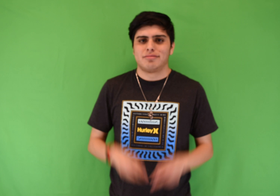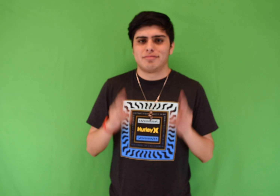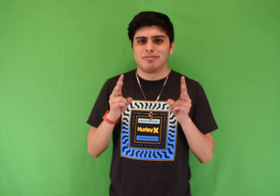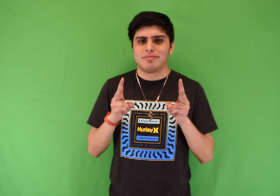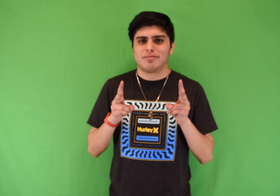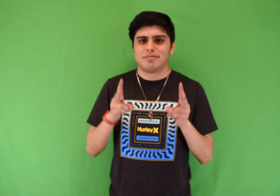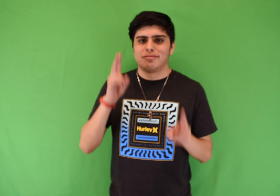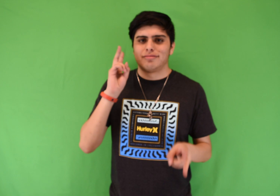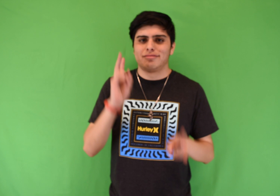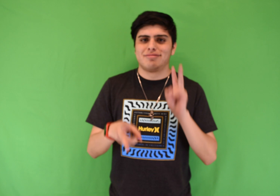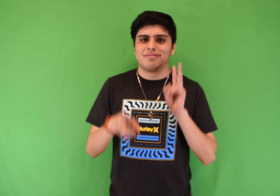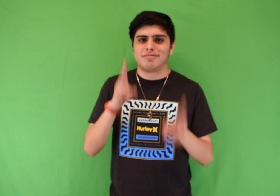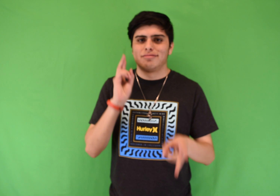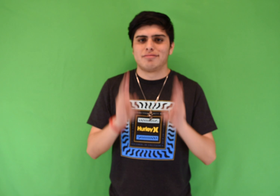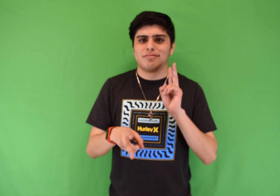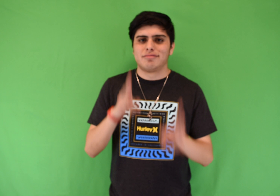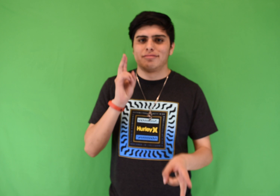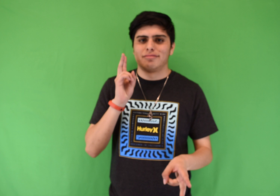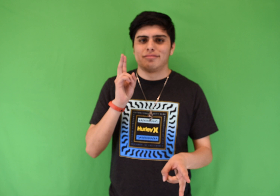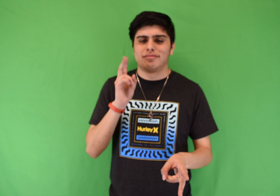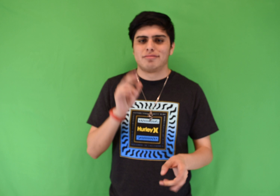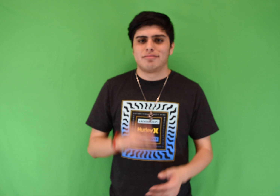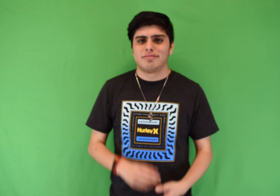platicar